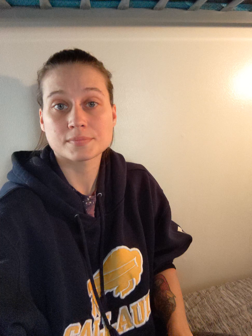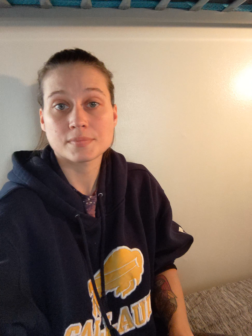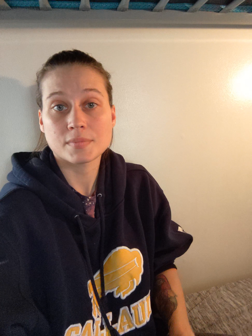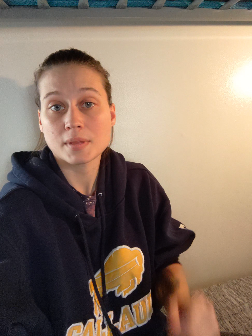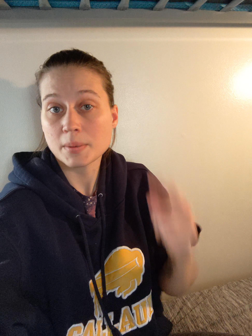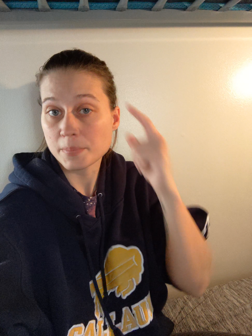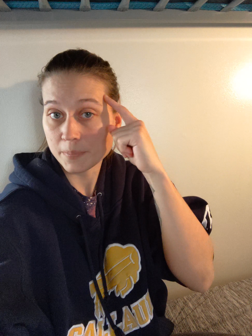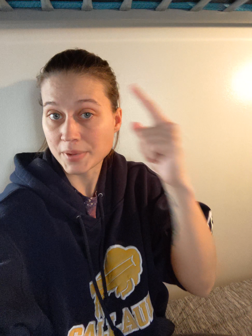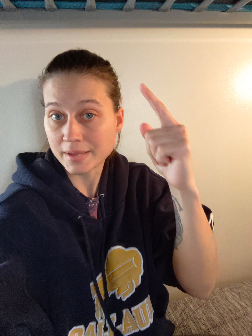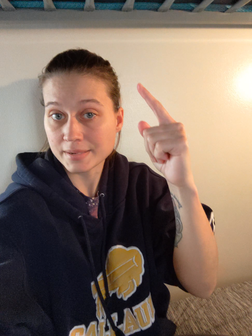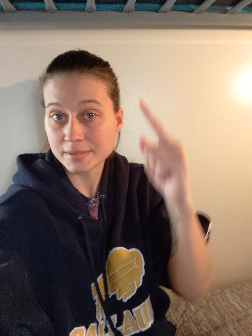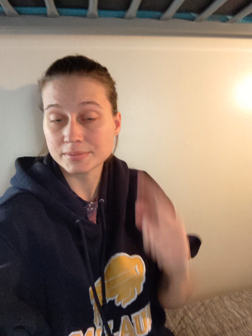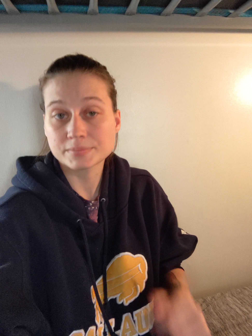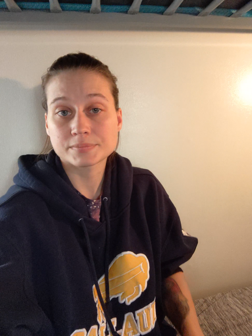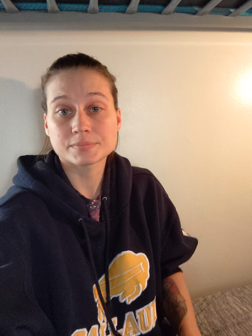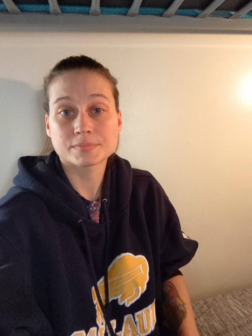penny